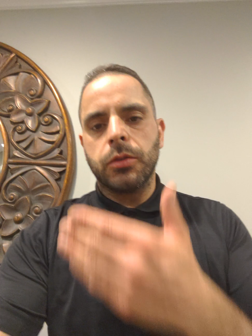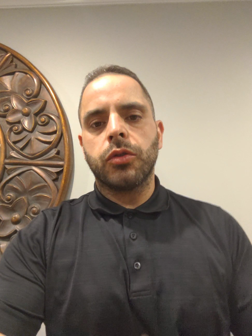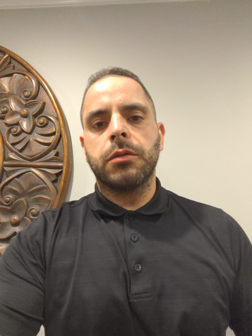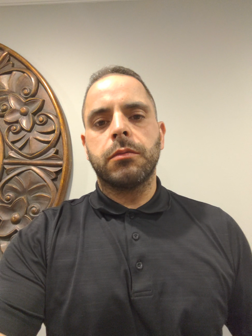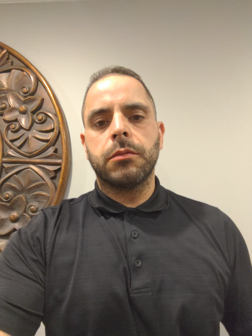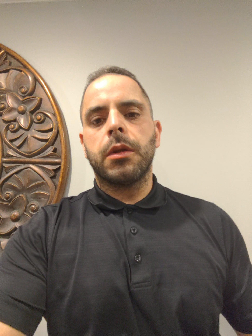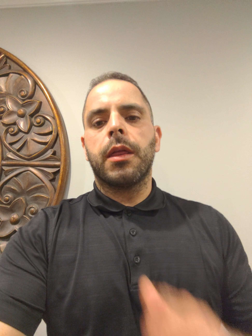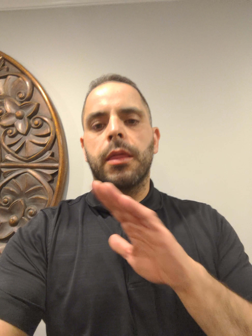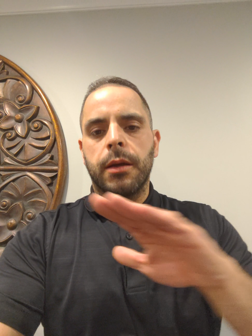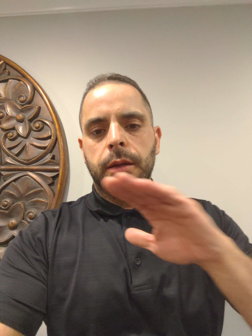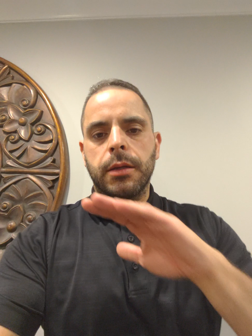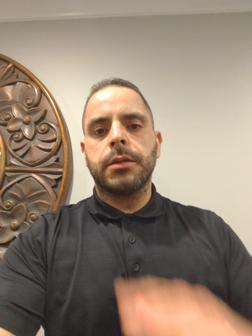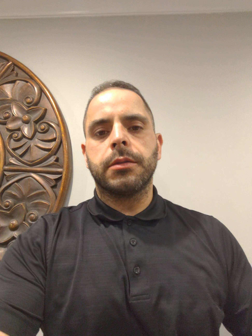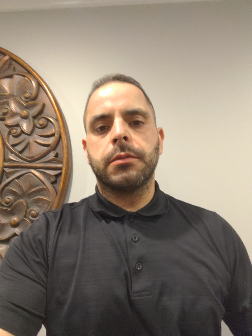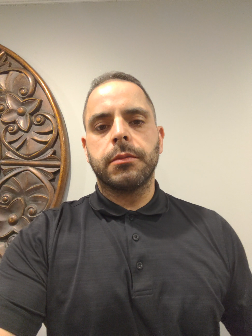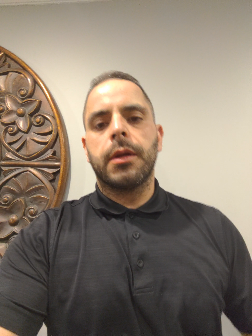clean